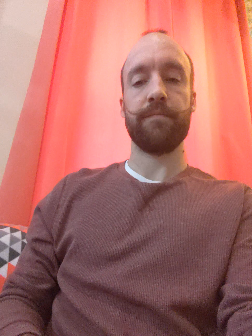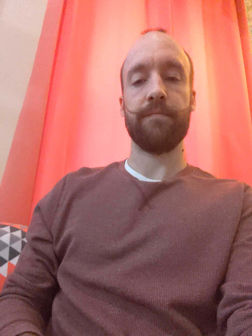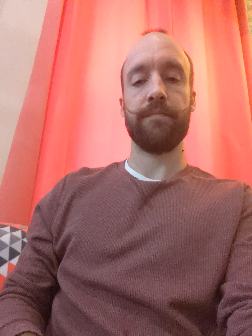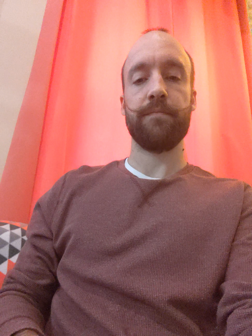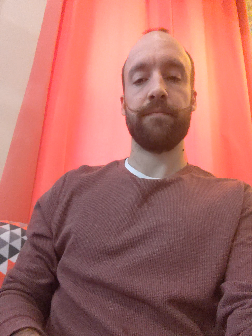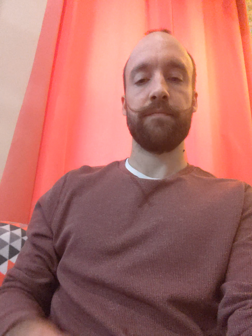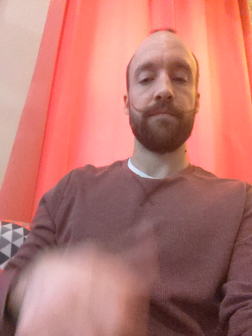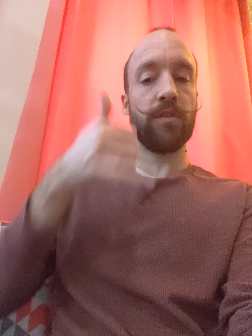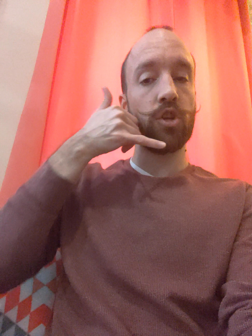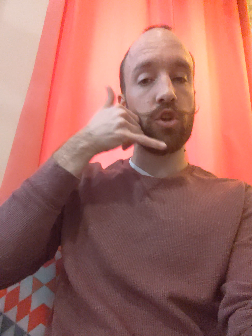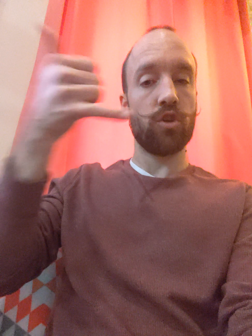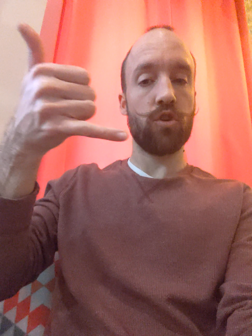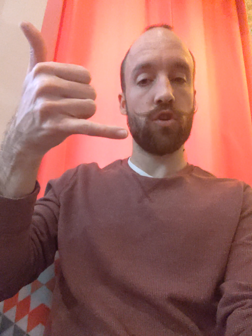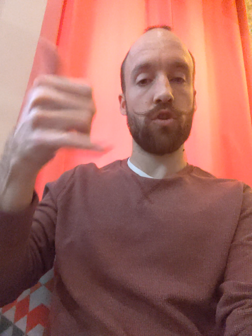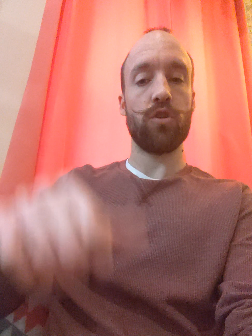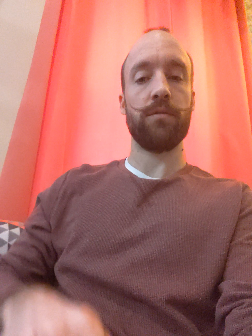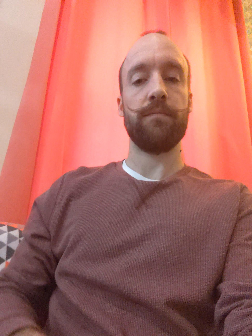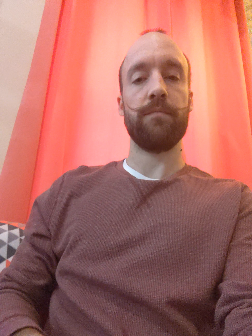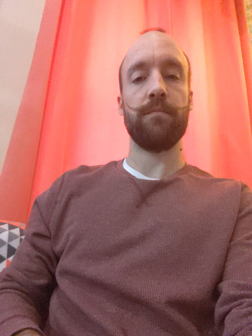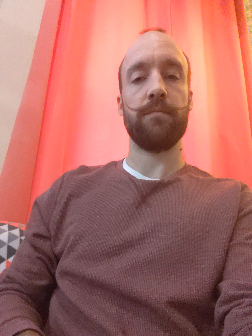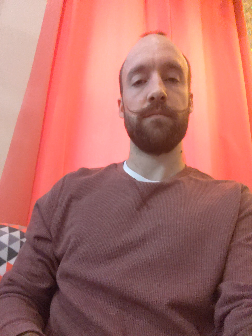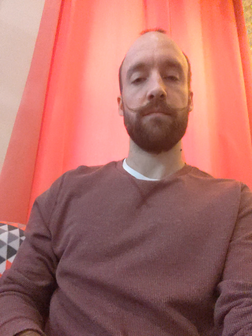call on the phone